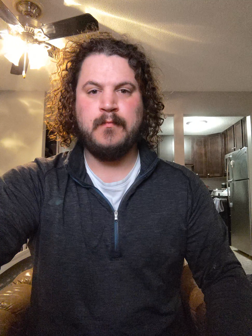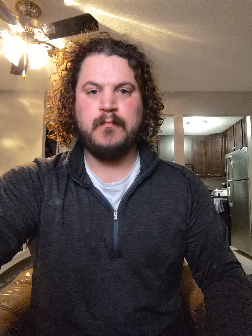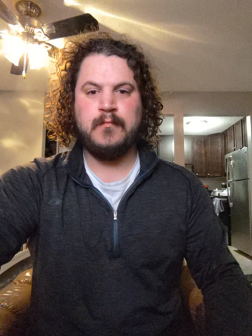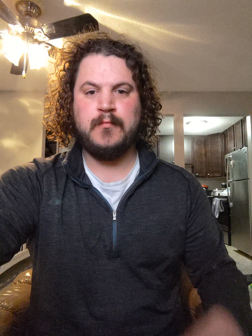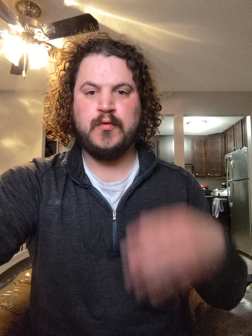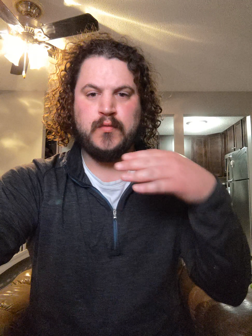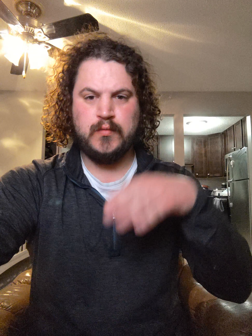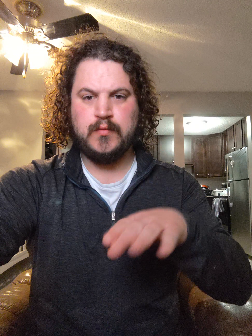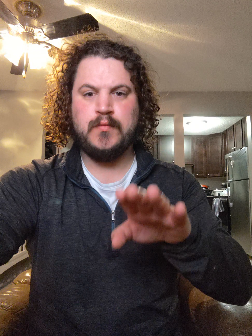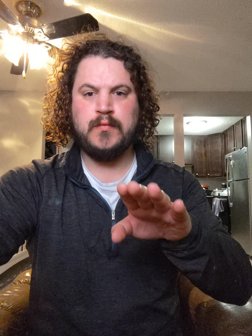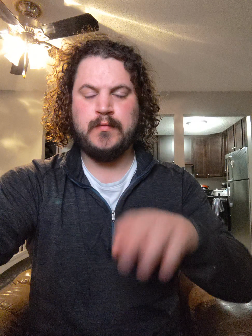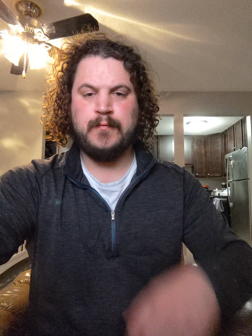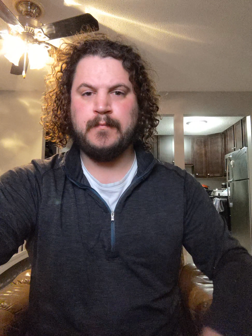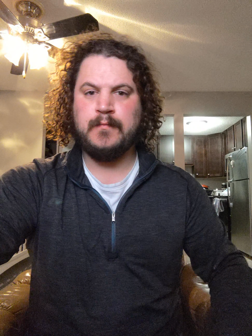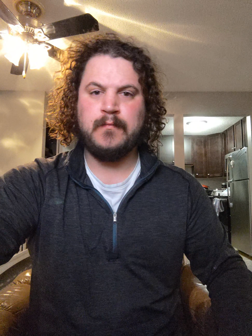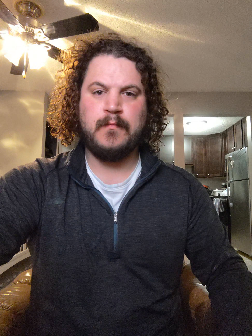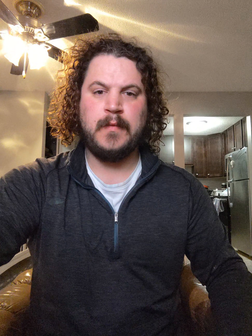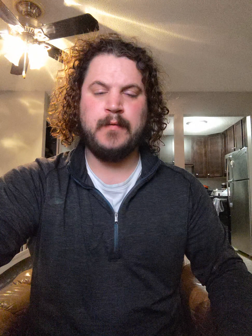into